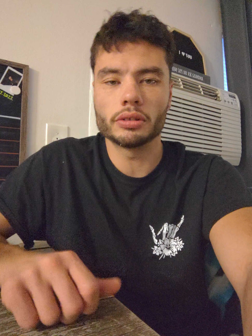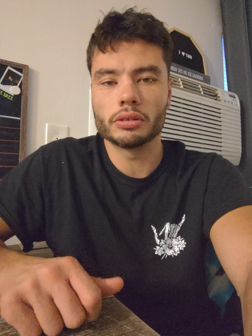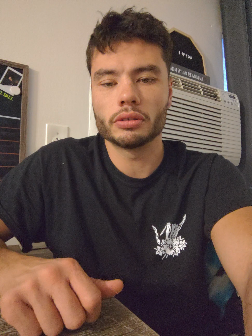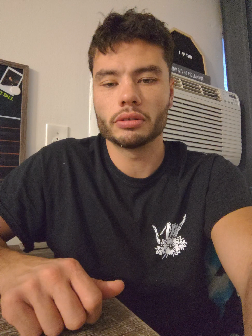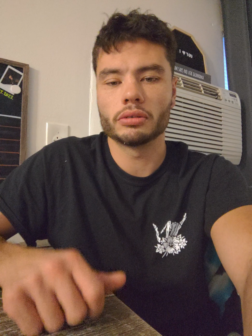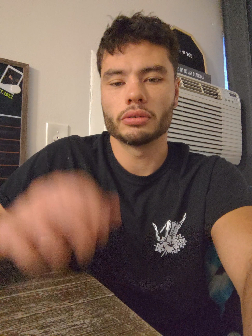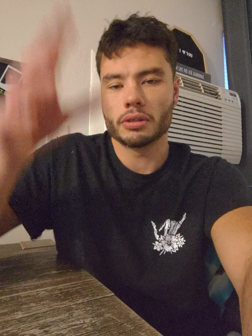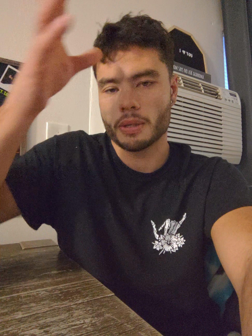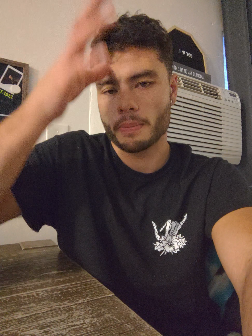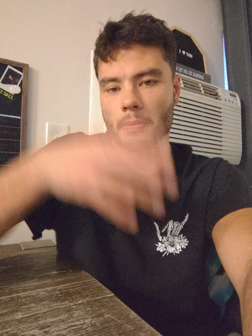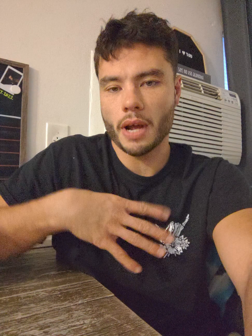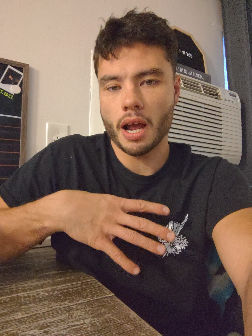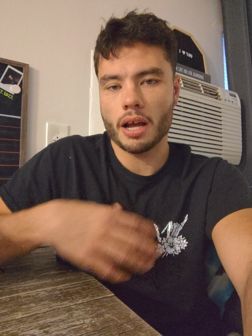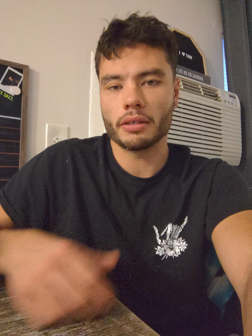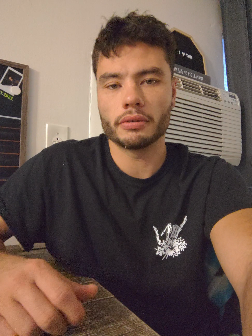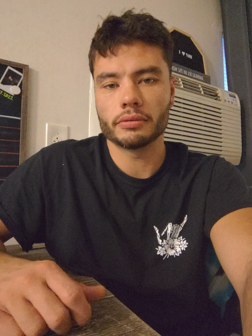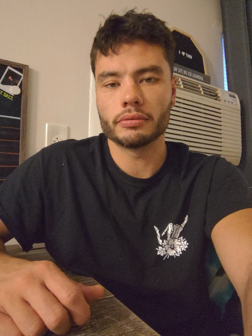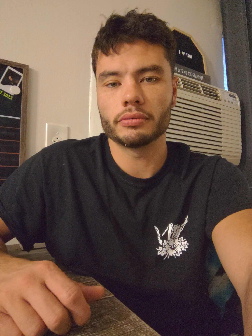man